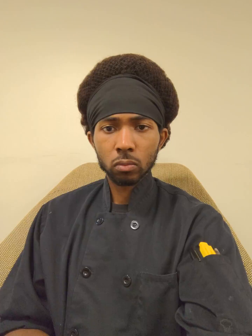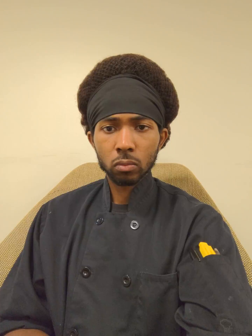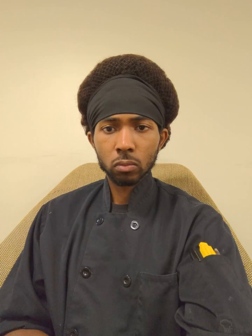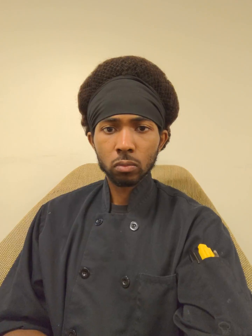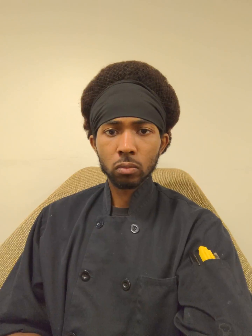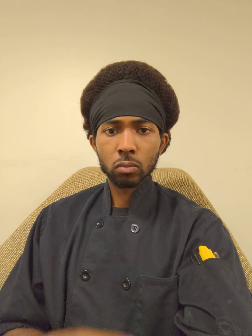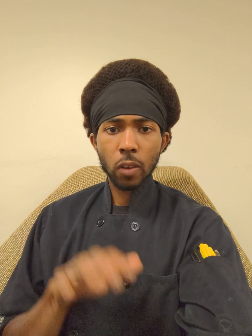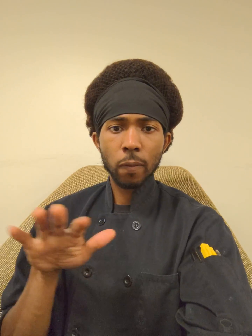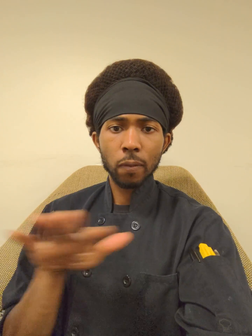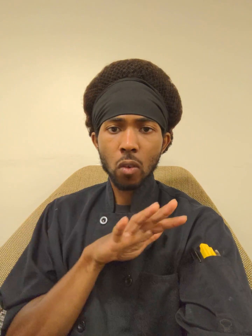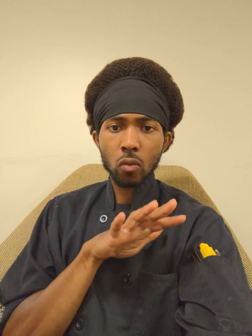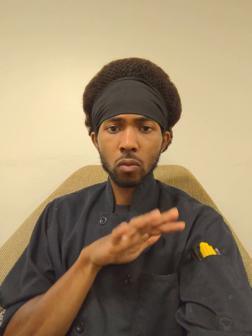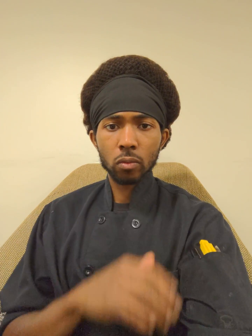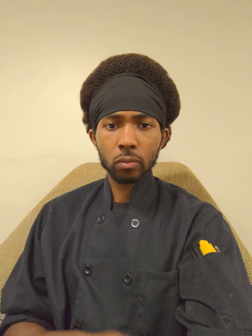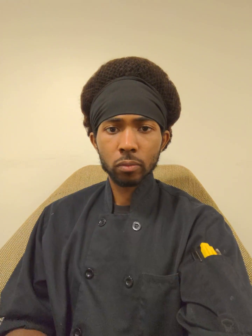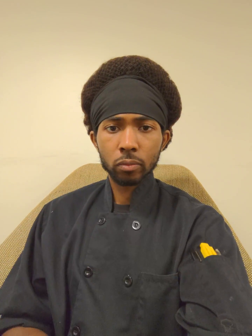full